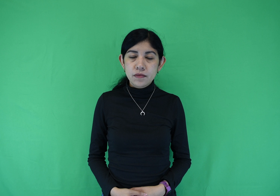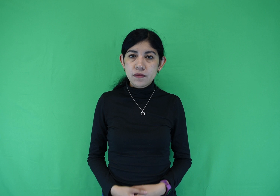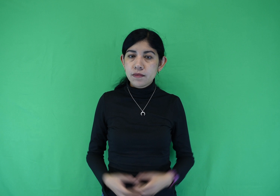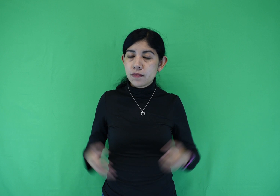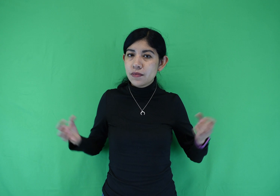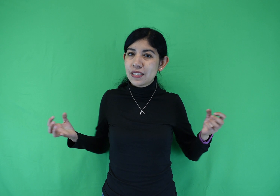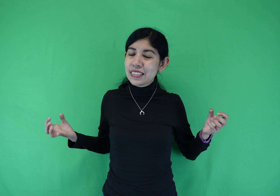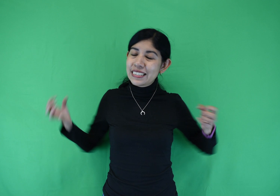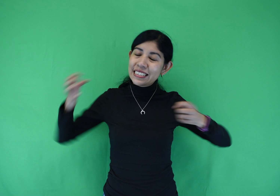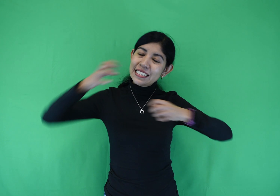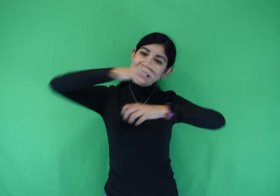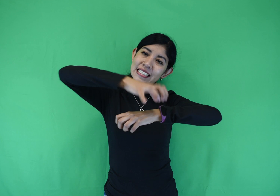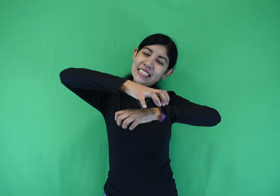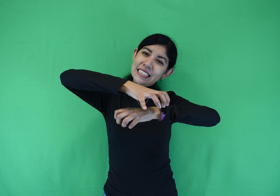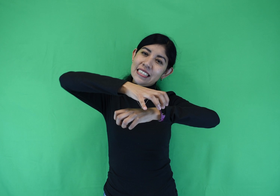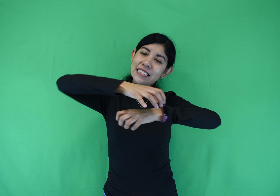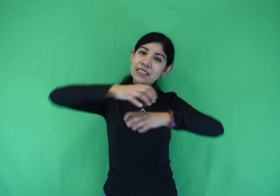epilepsia